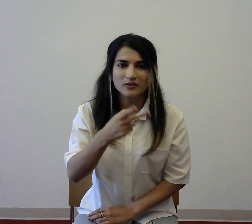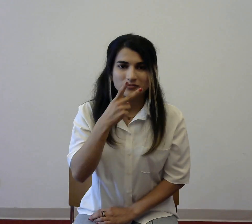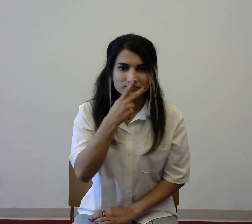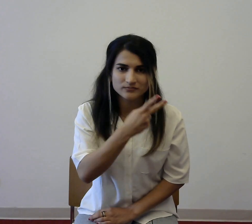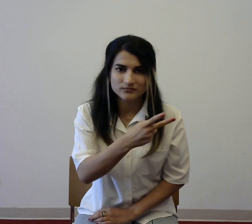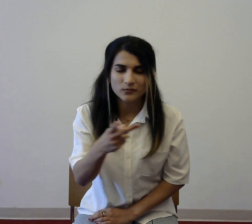baxmaq